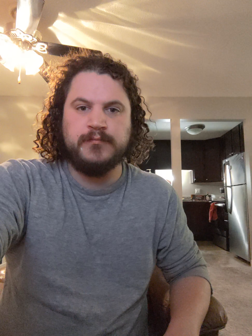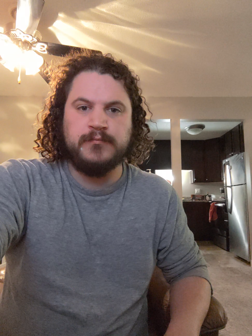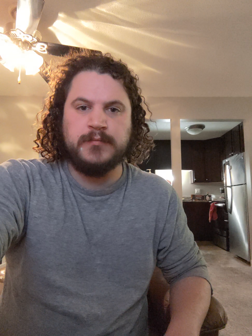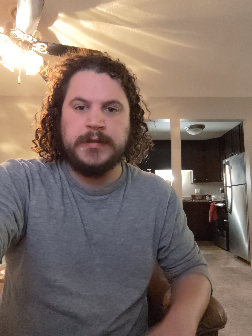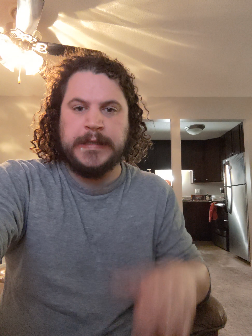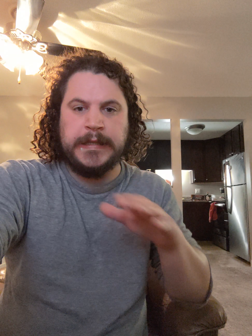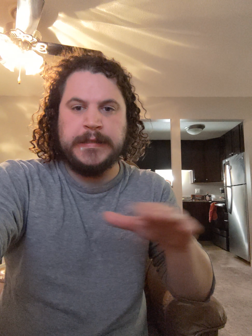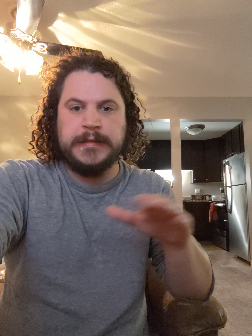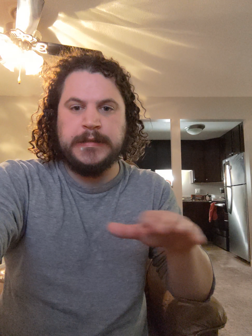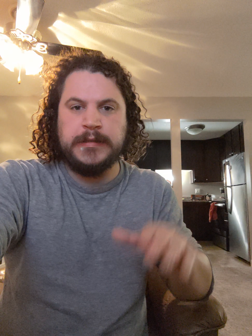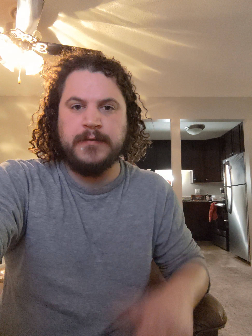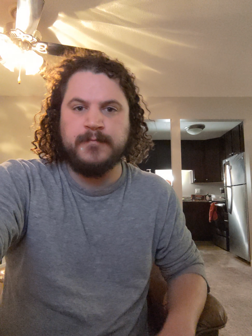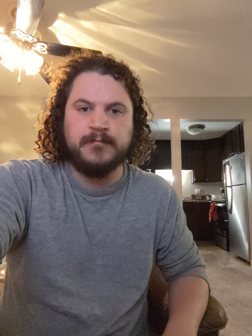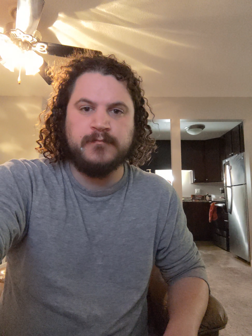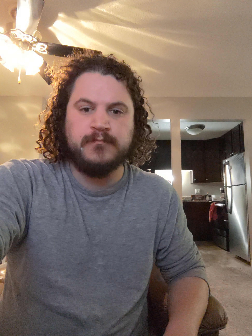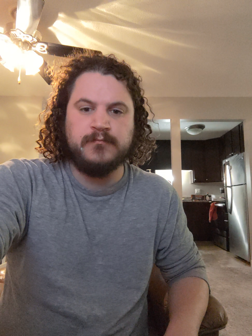clean